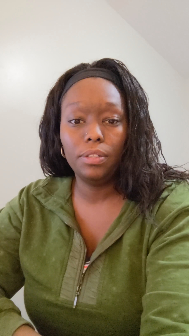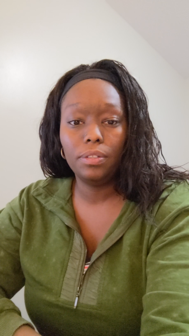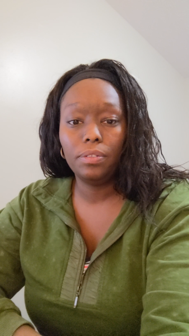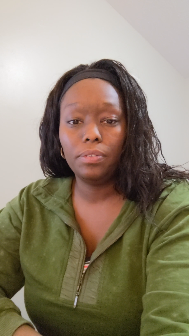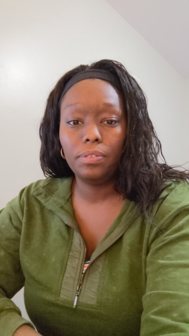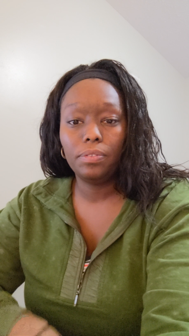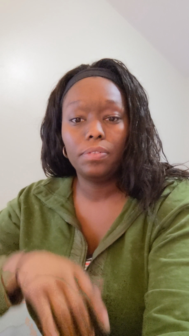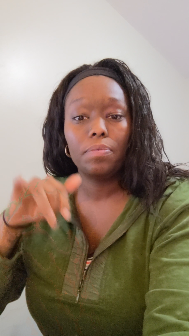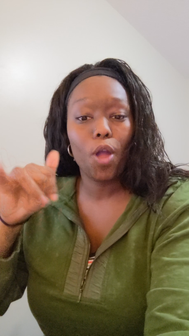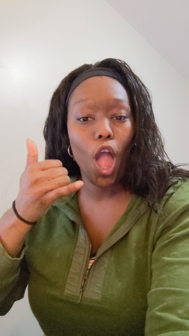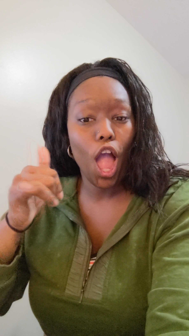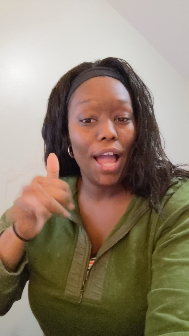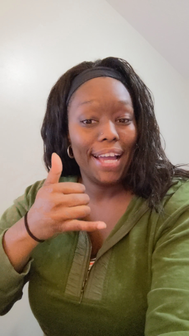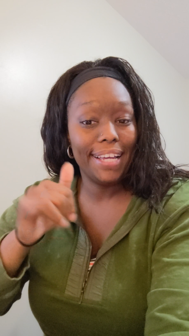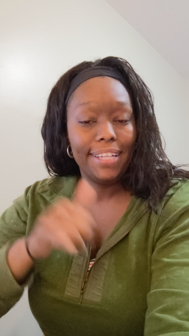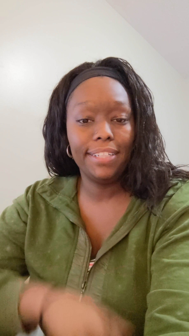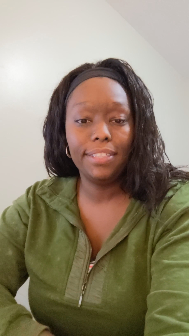party